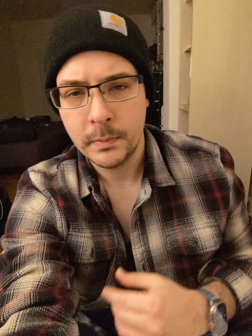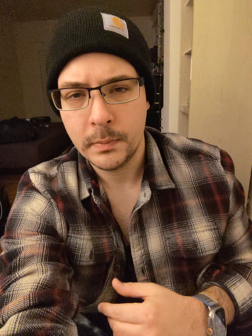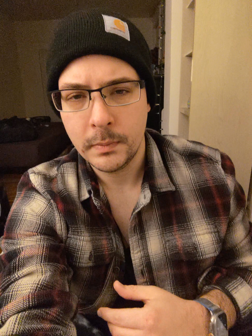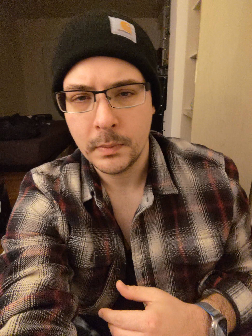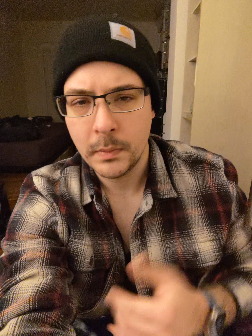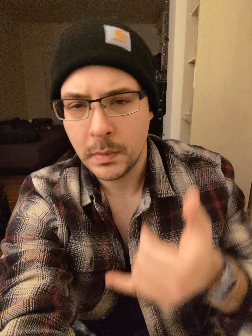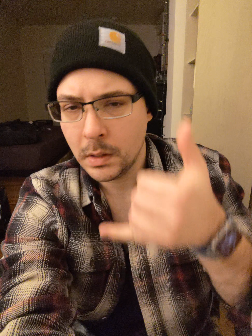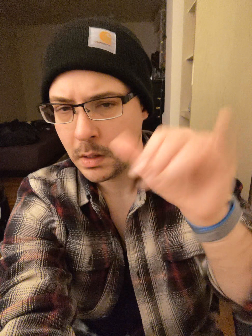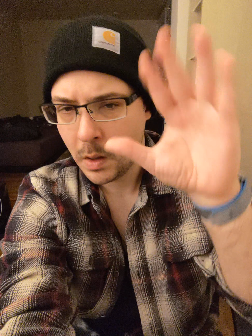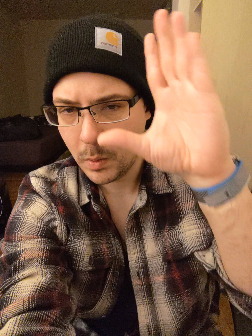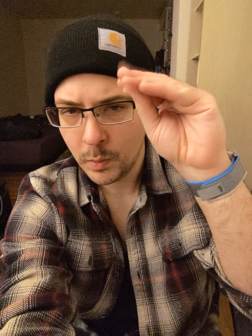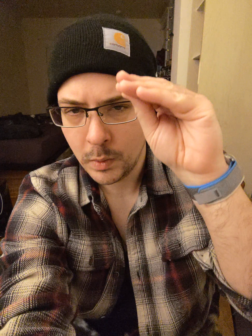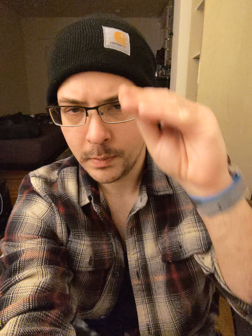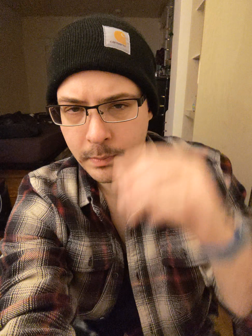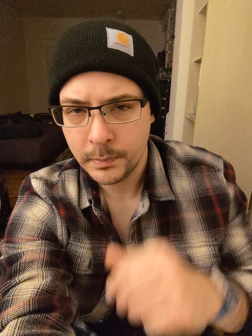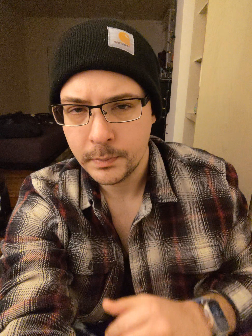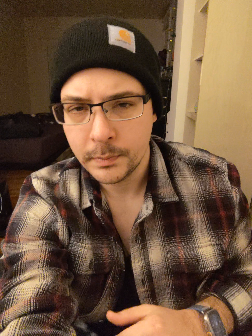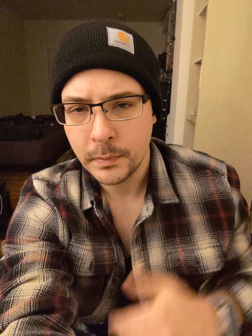cowboy